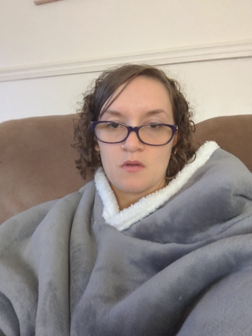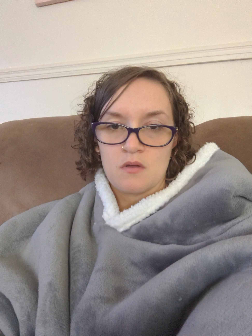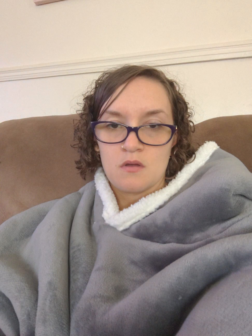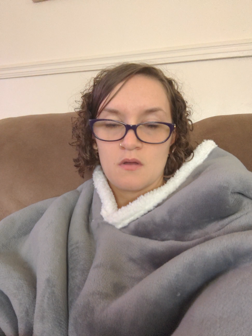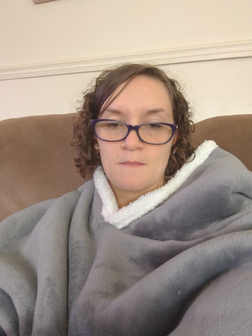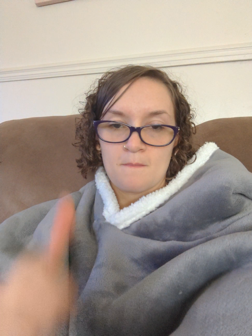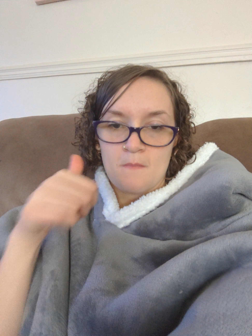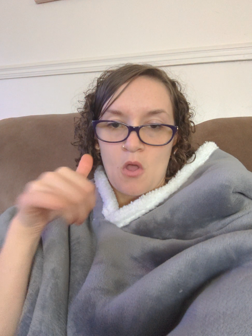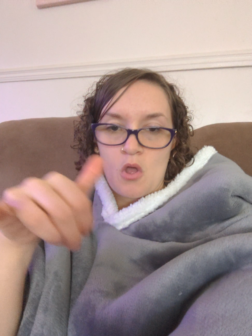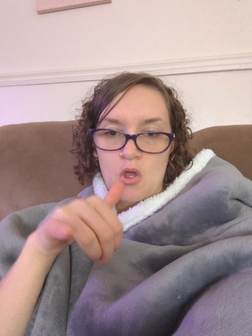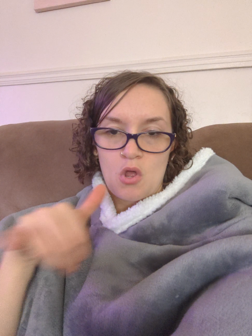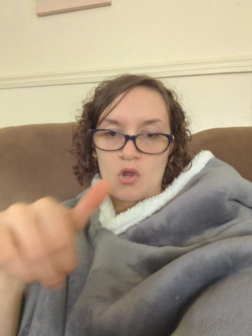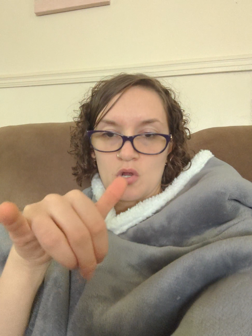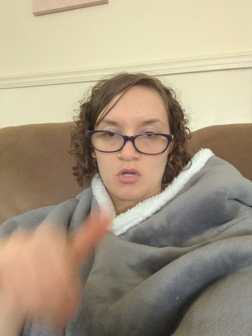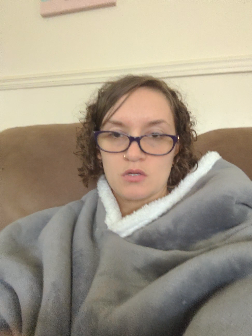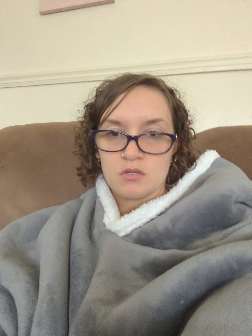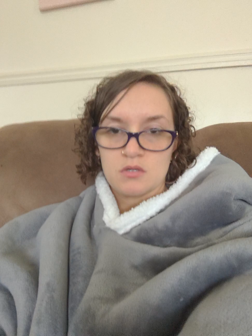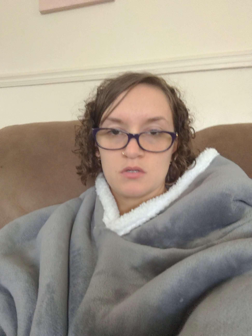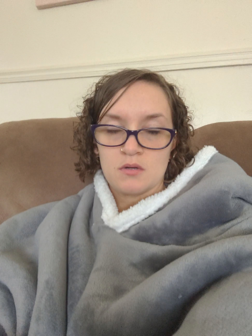backyard